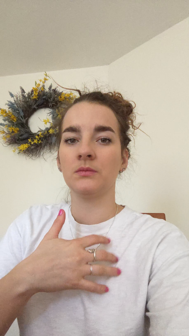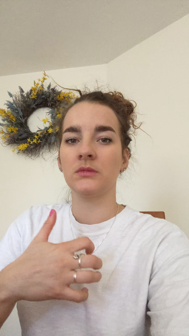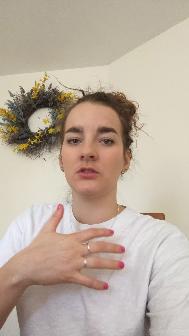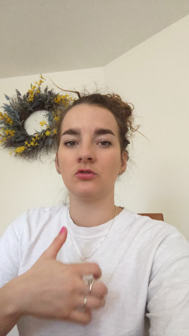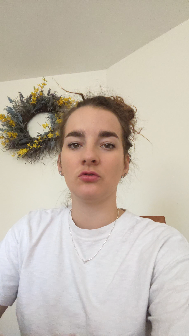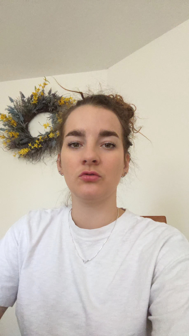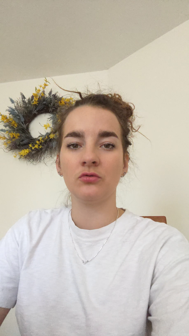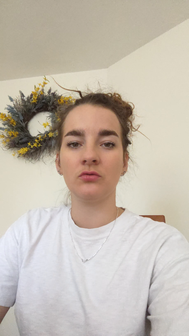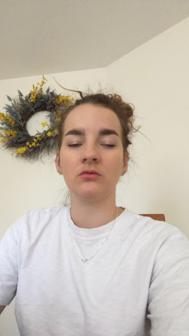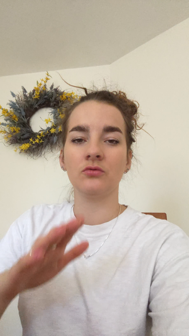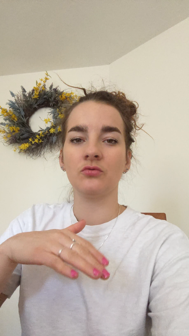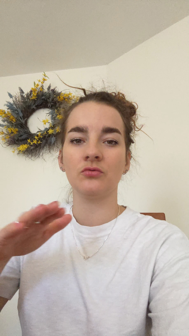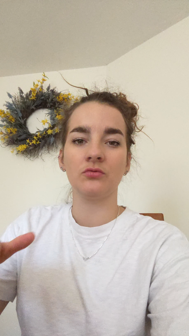children